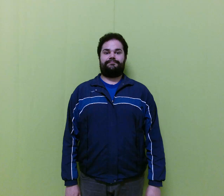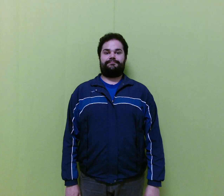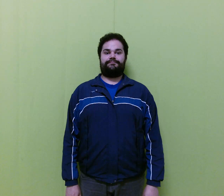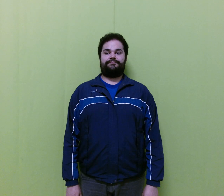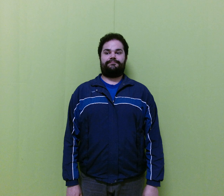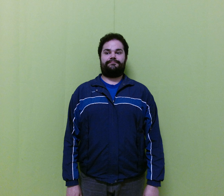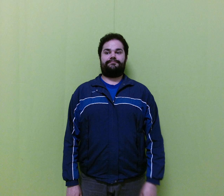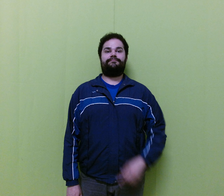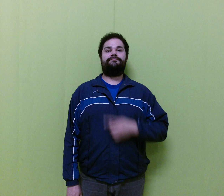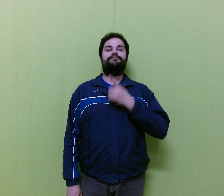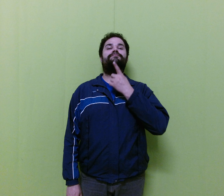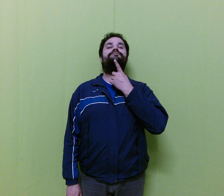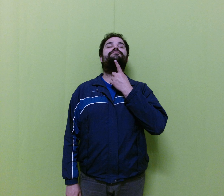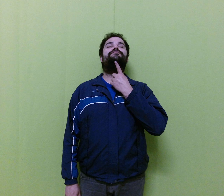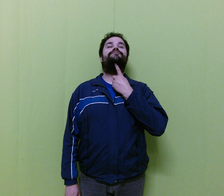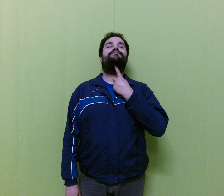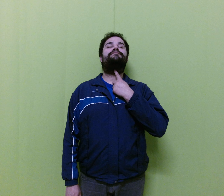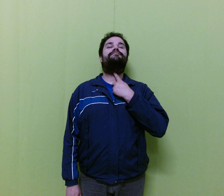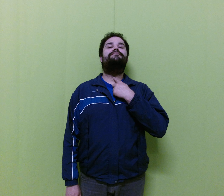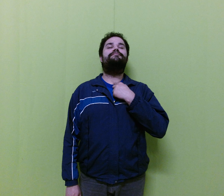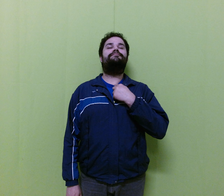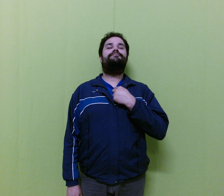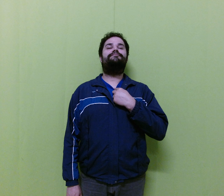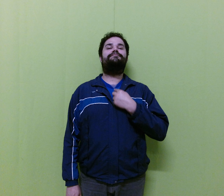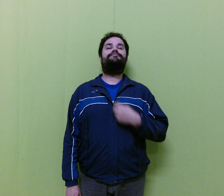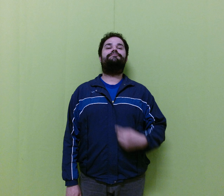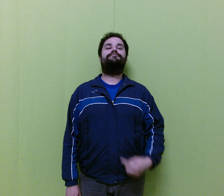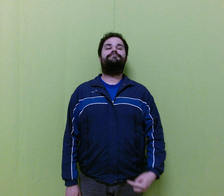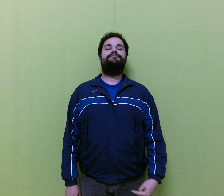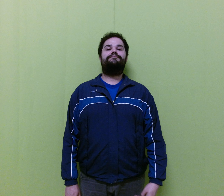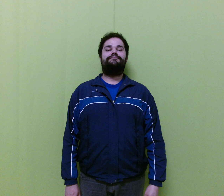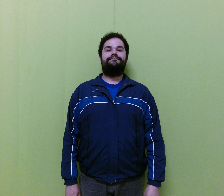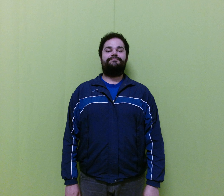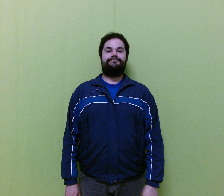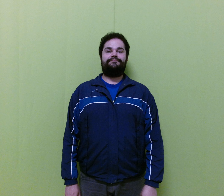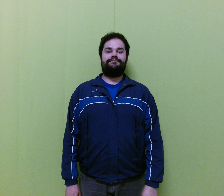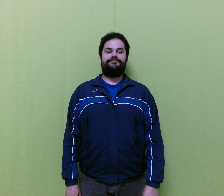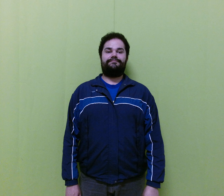vontade